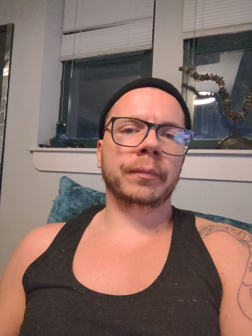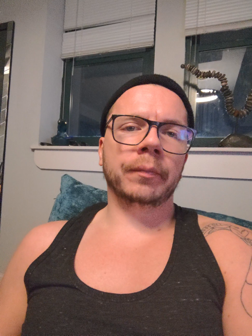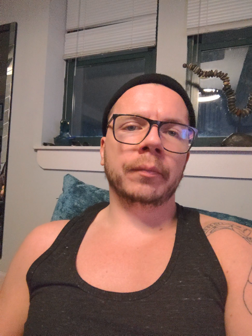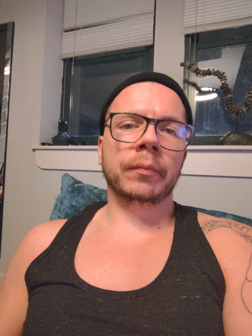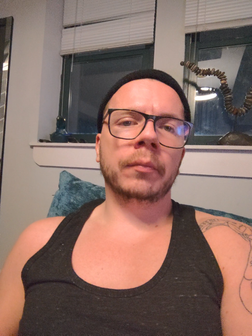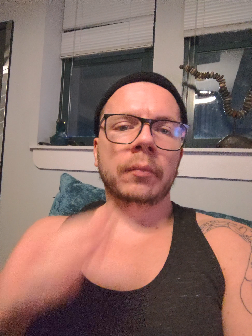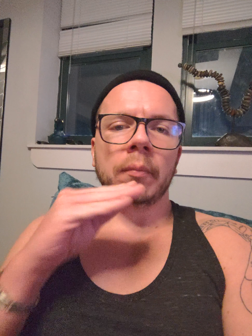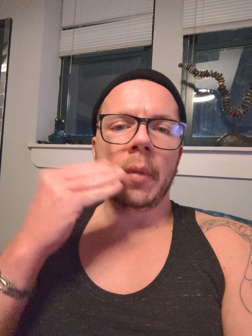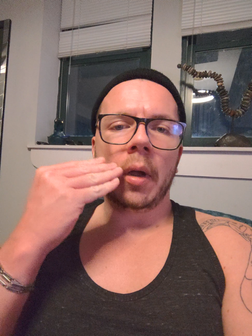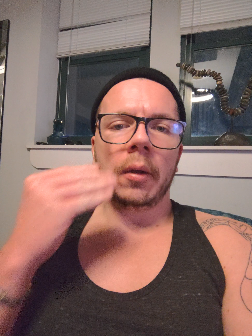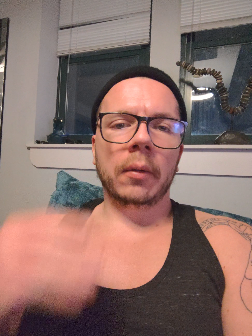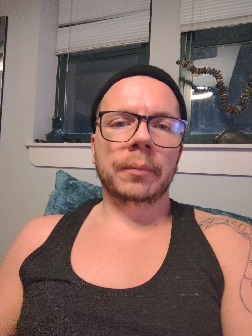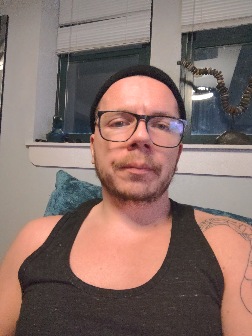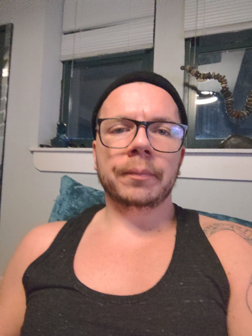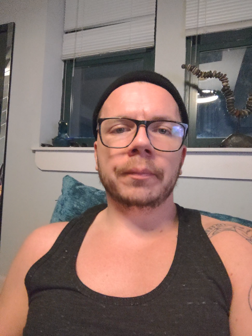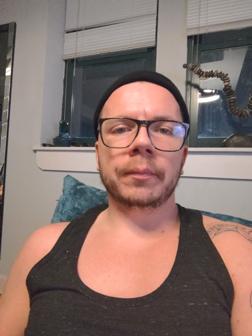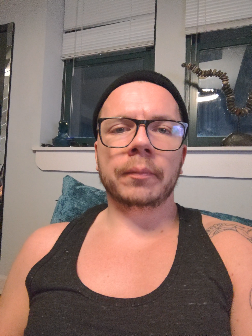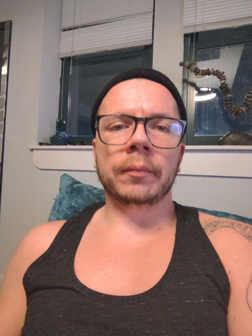smile